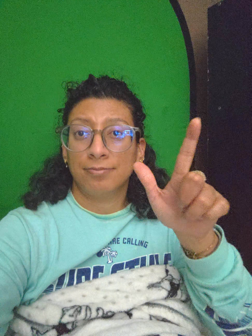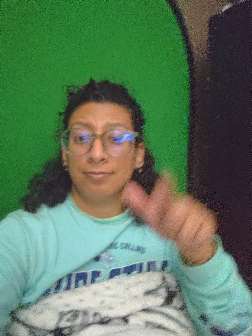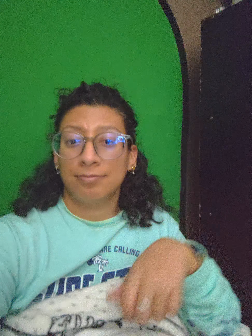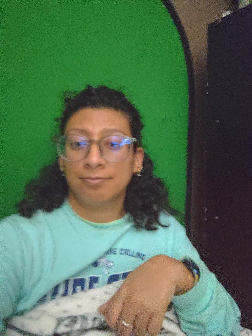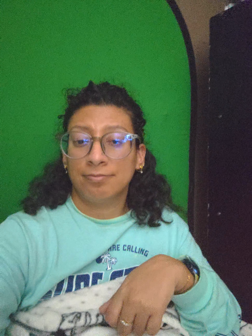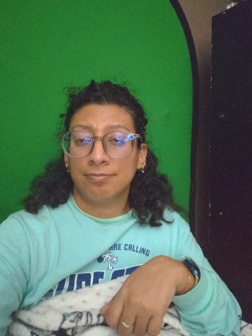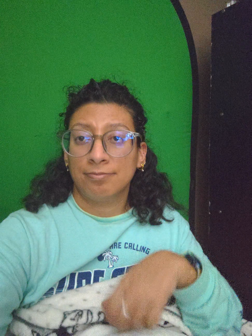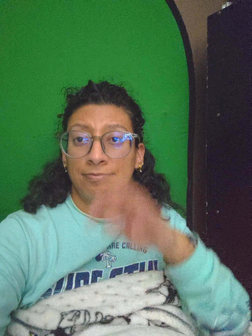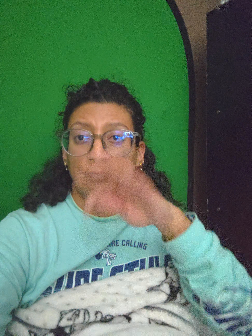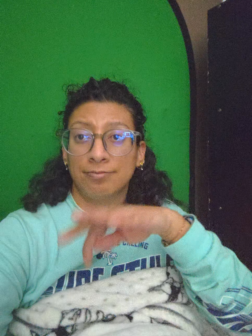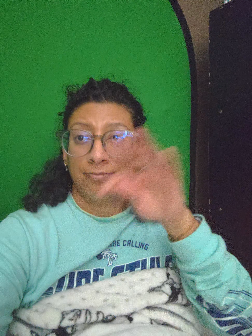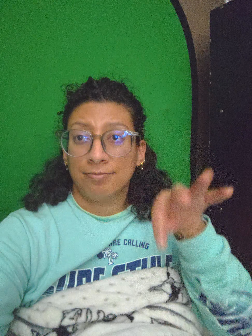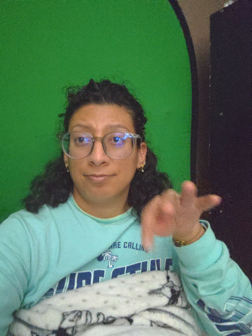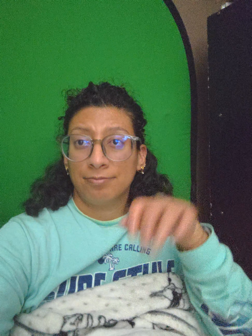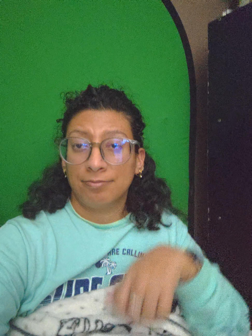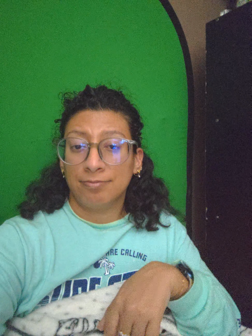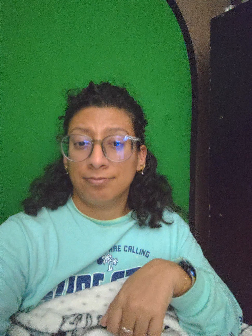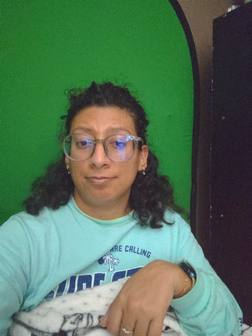french fries